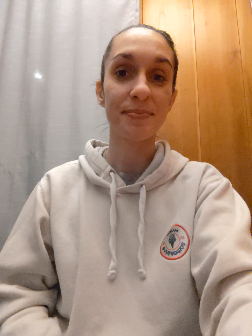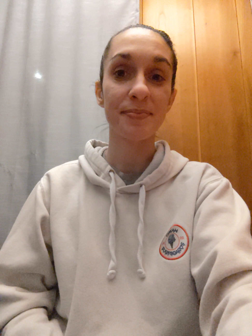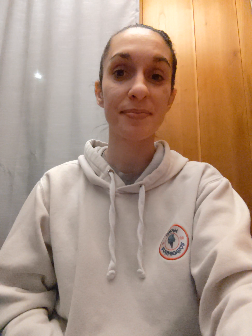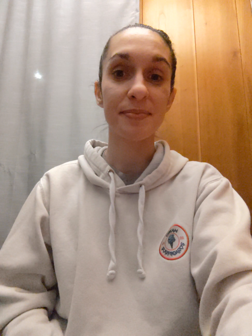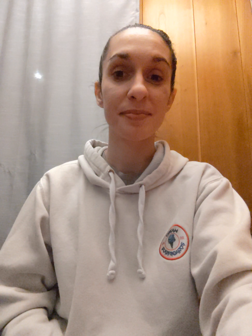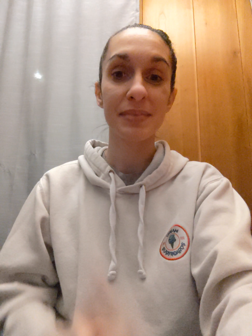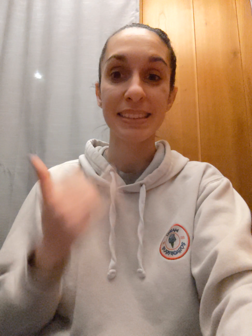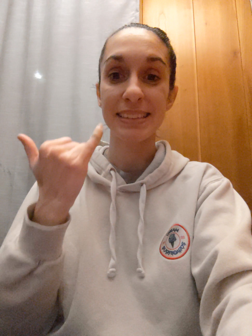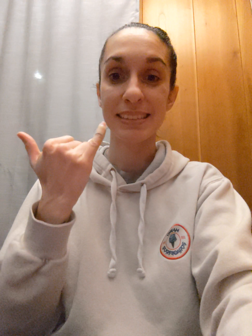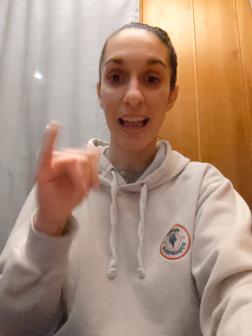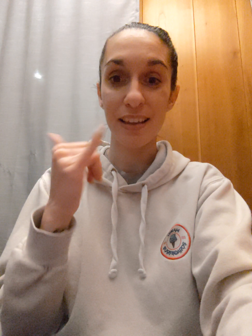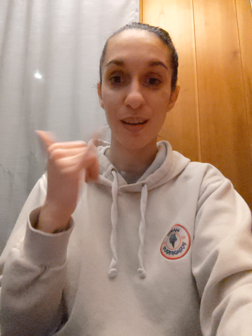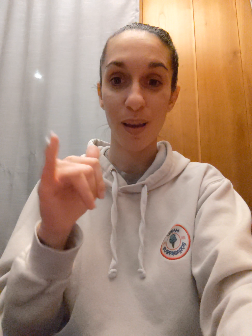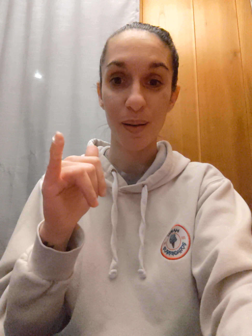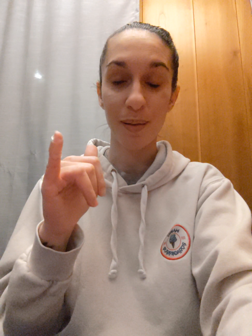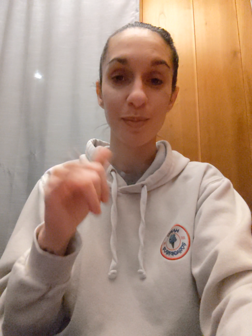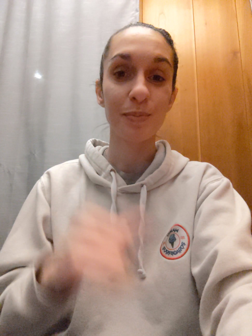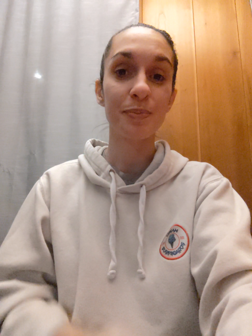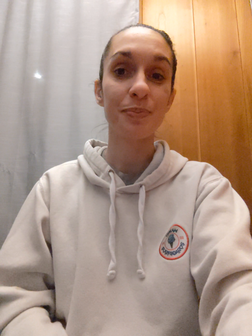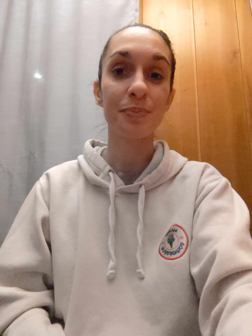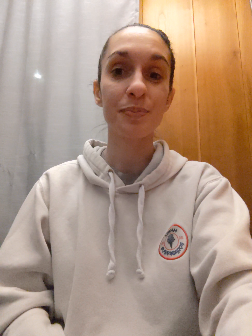yellow